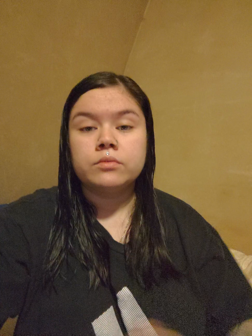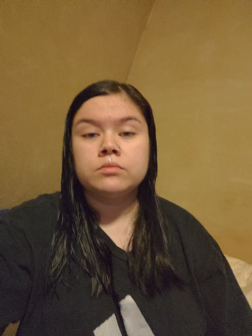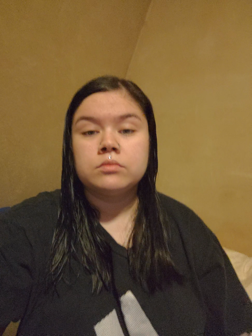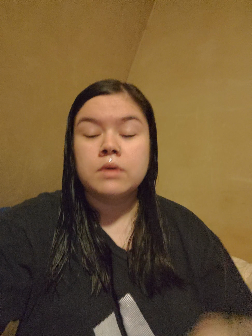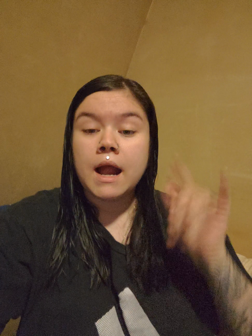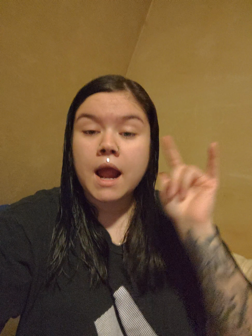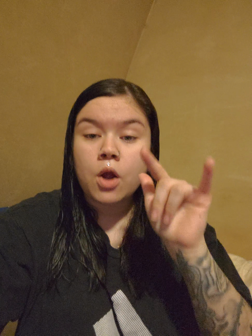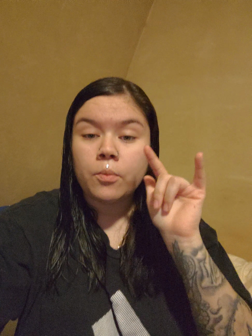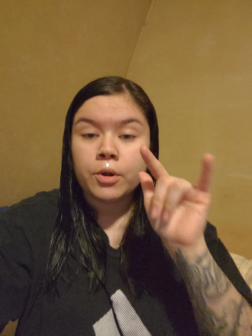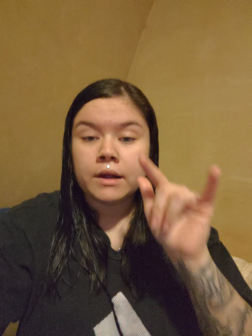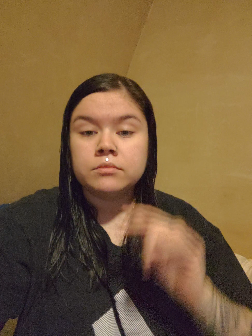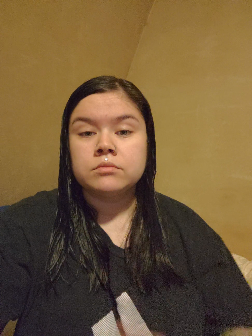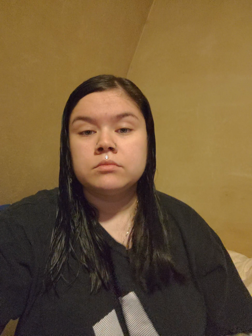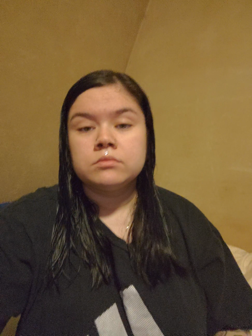airplane